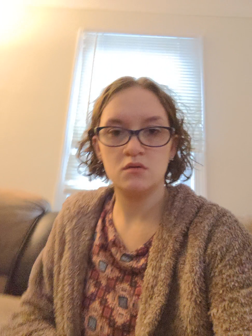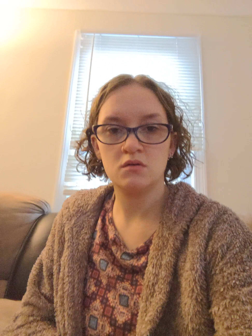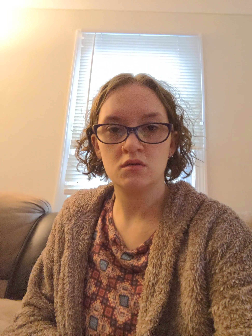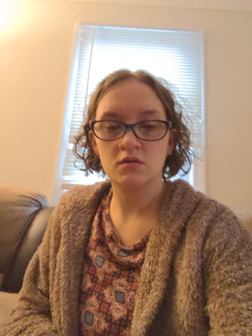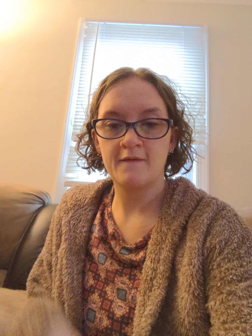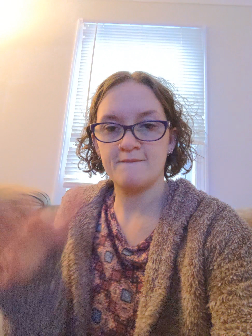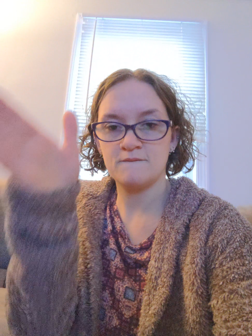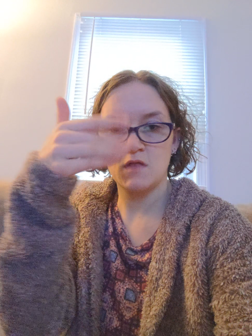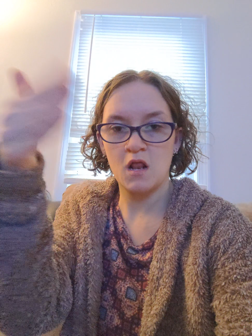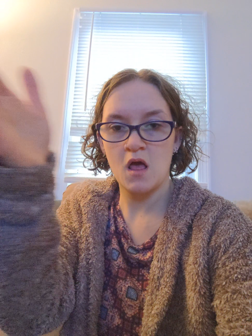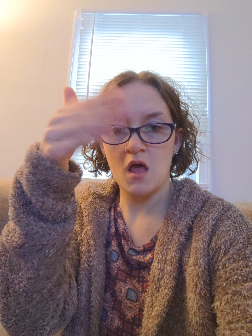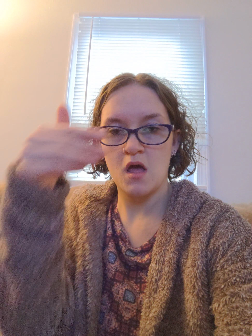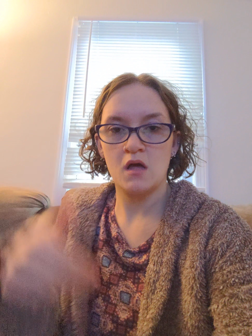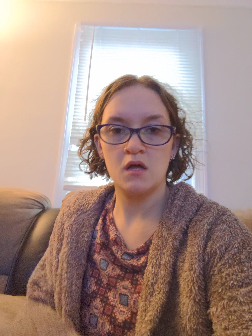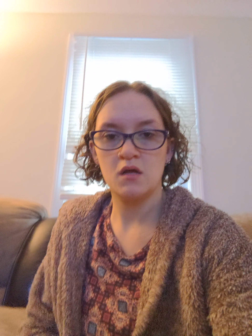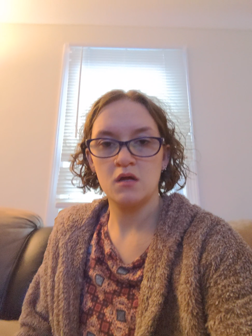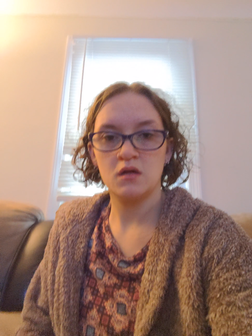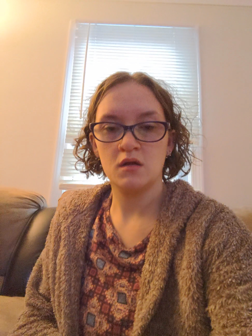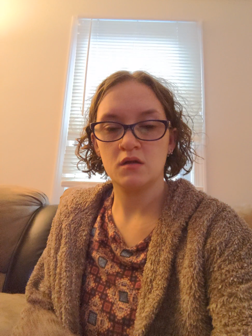flag